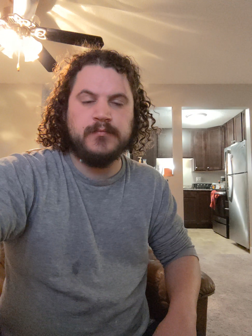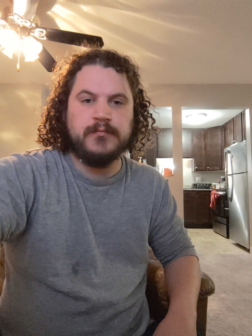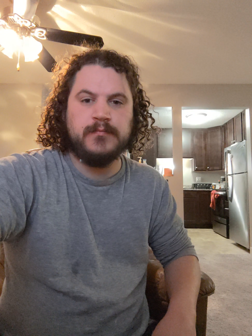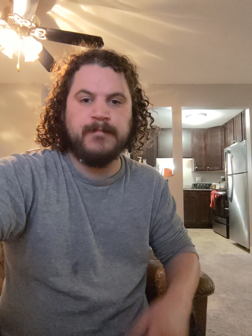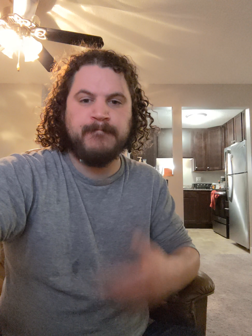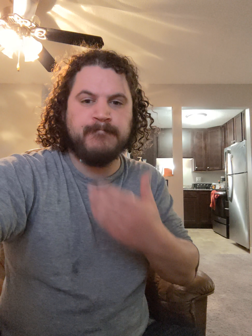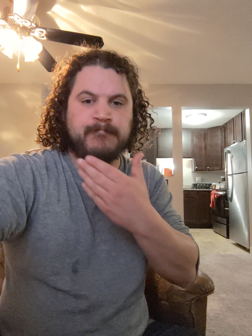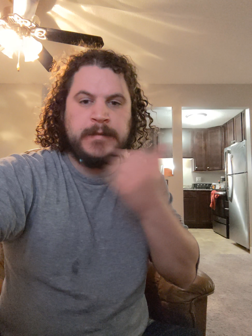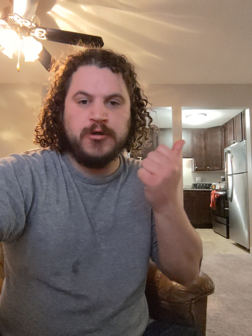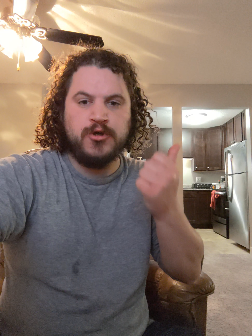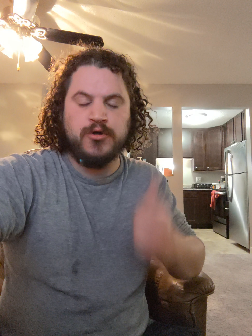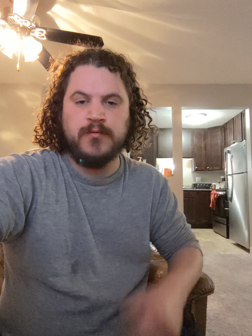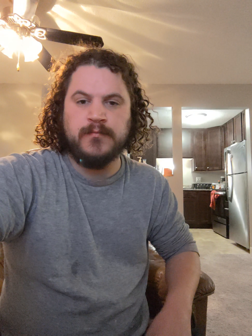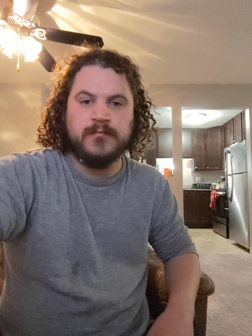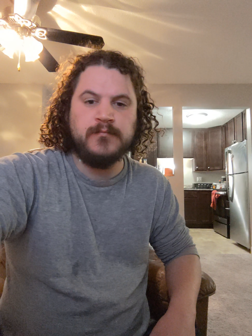better